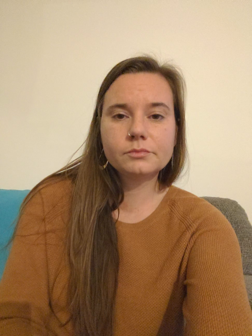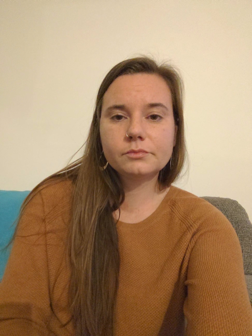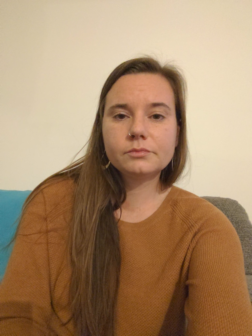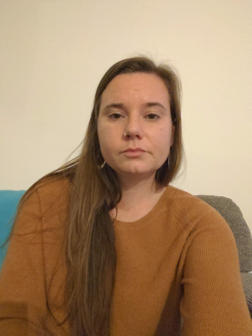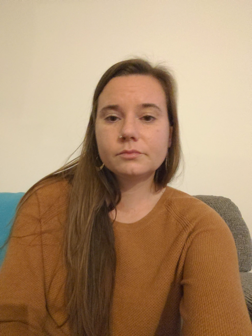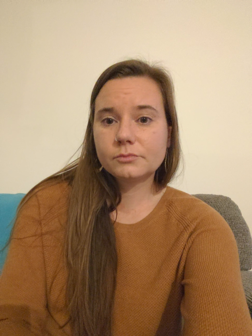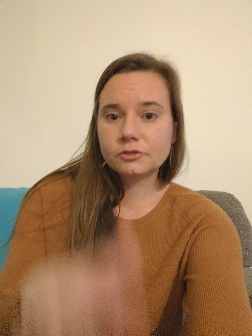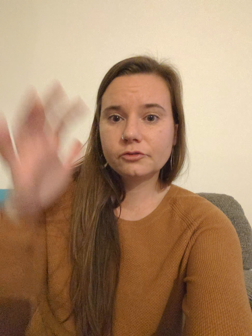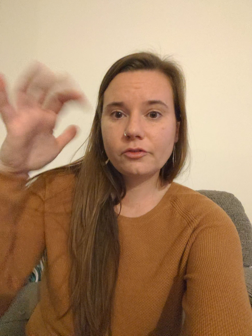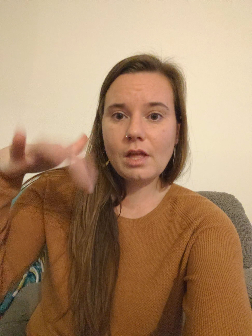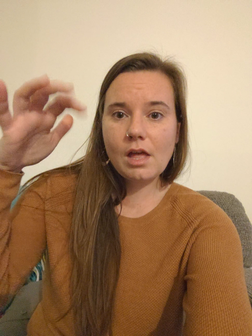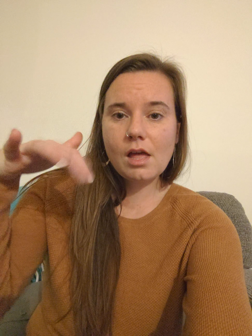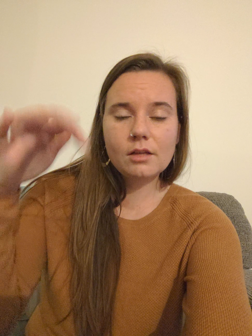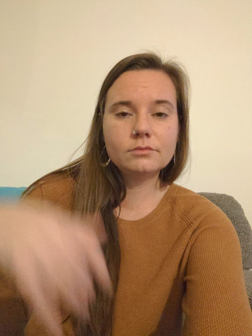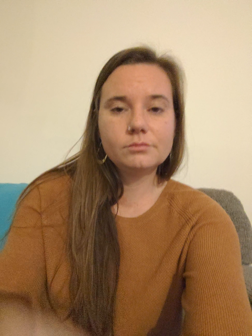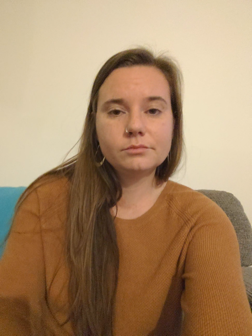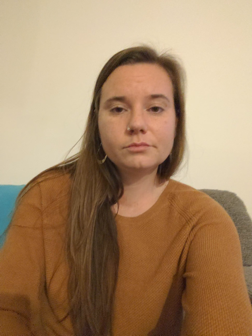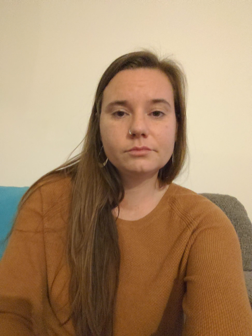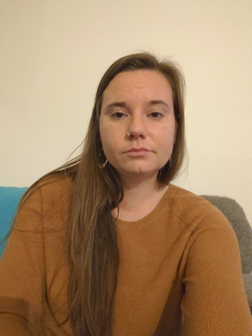rain